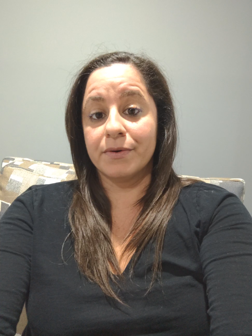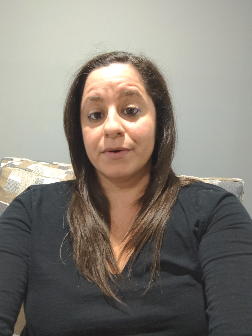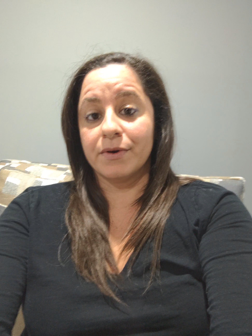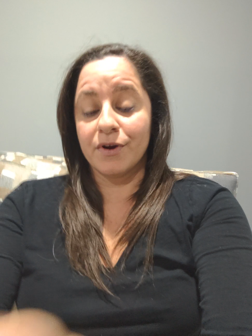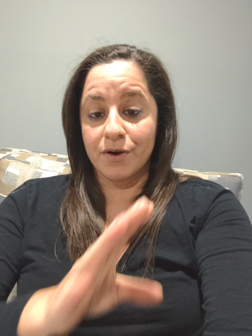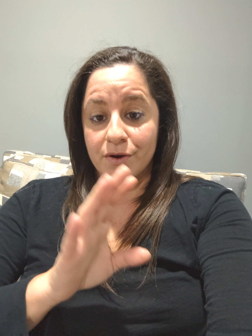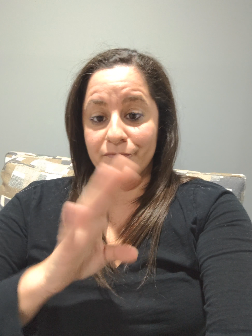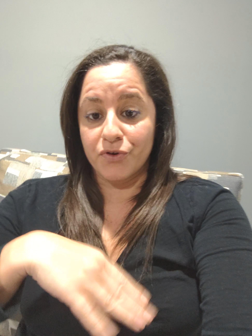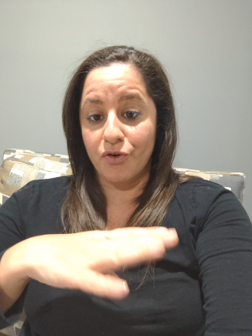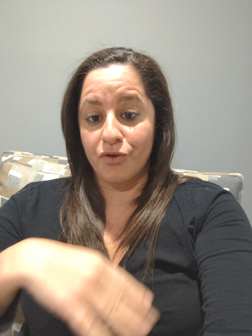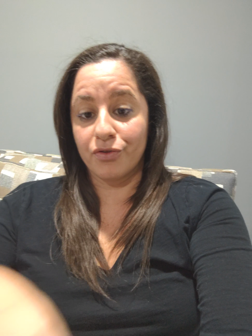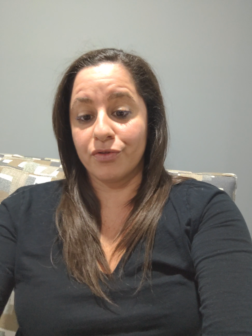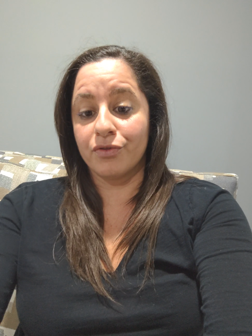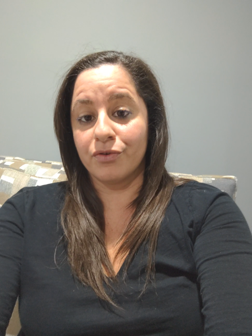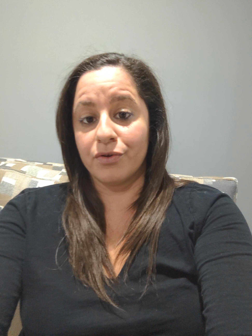fall